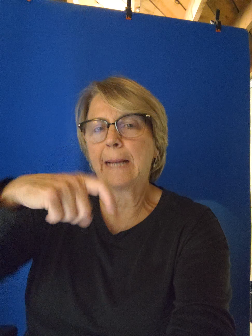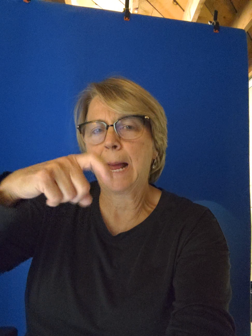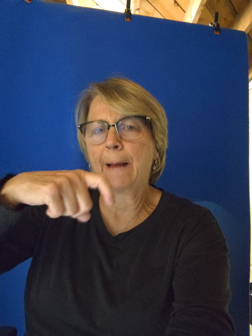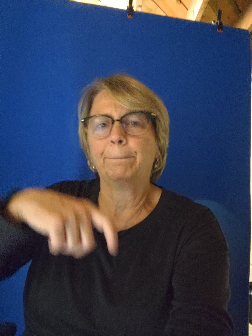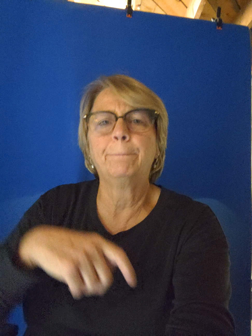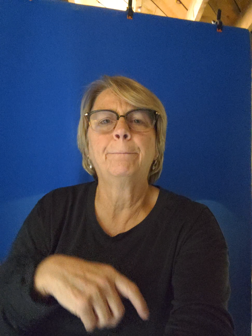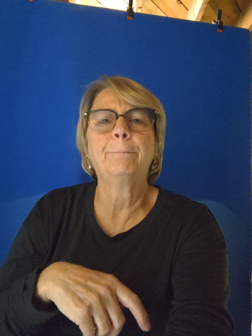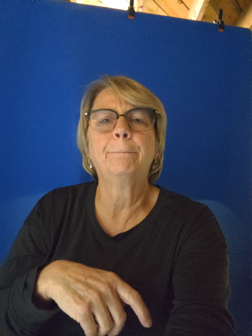time